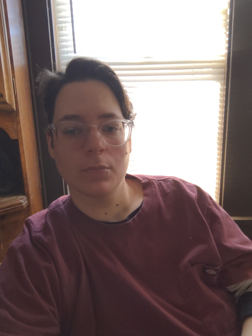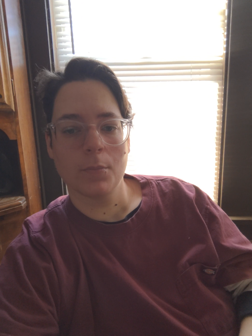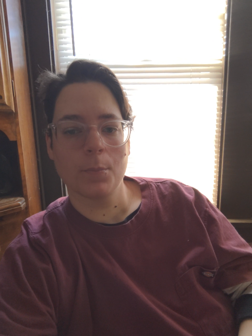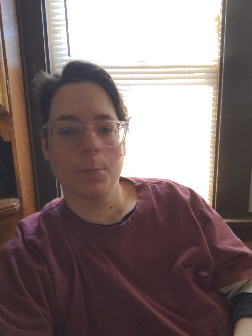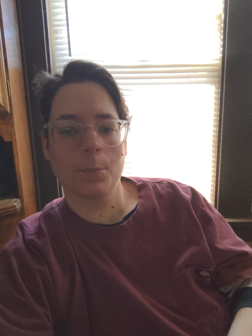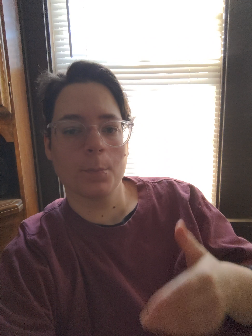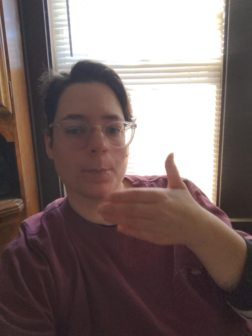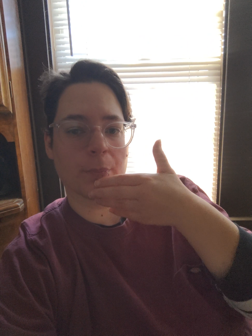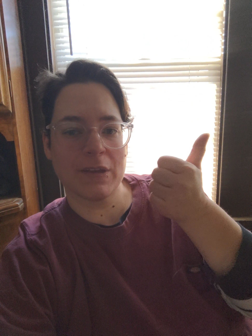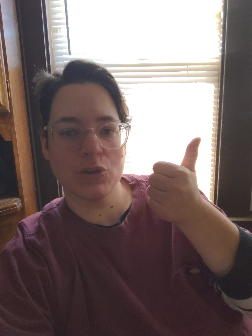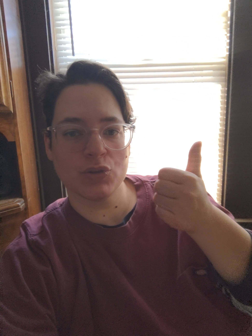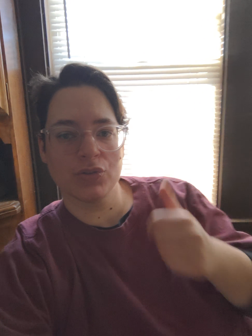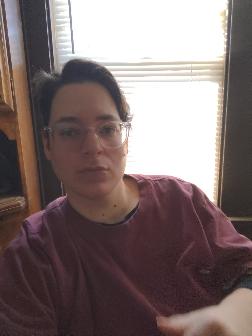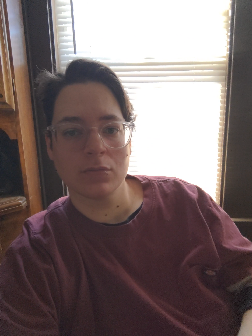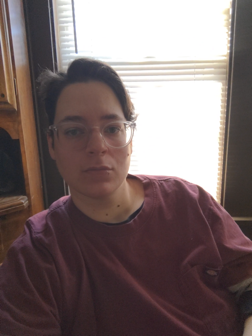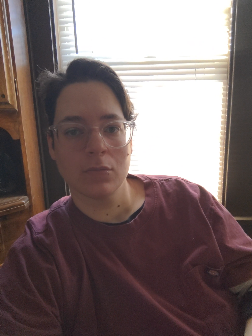better